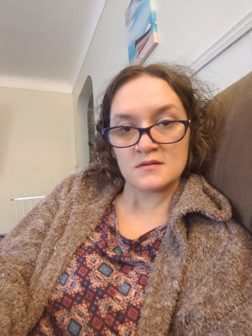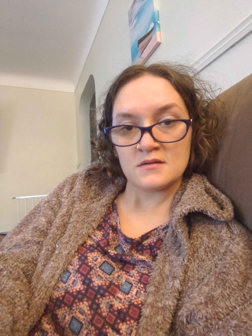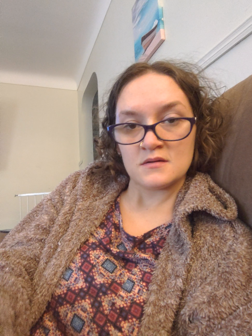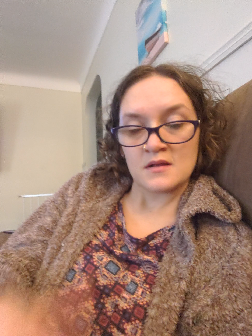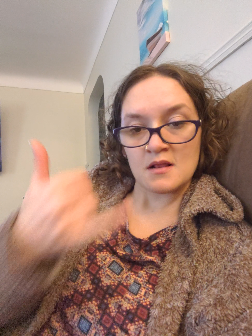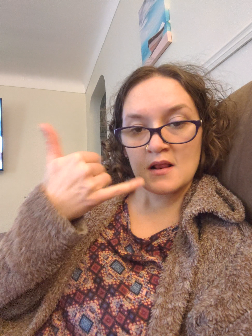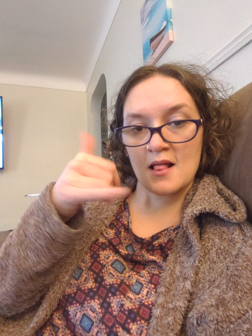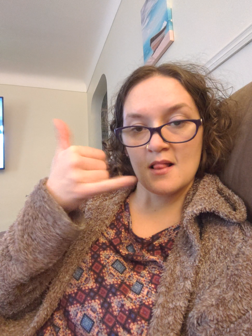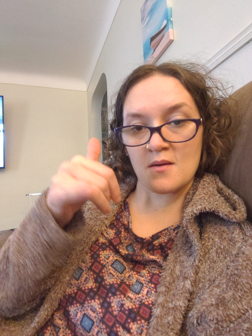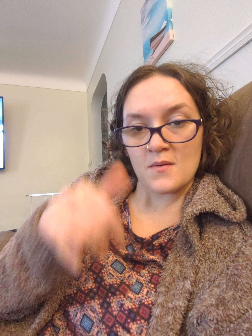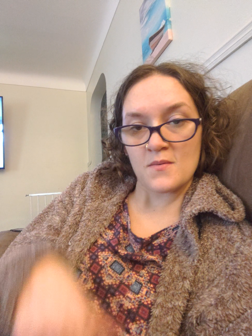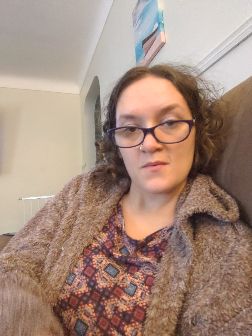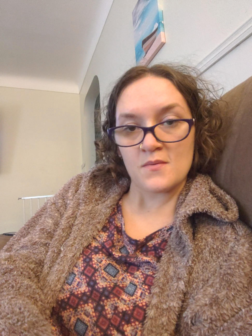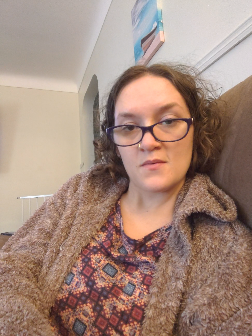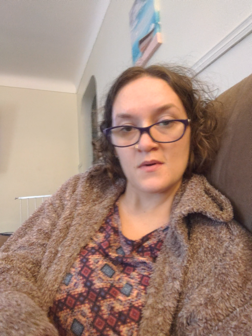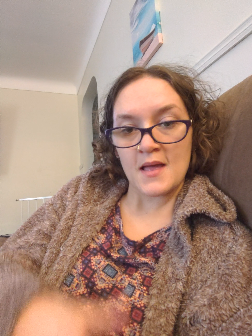yellow